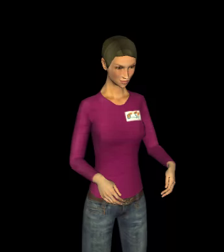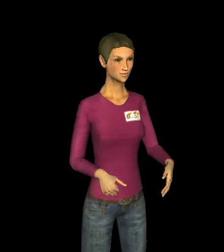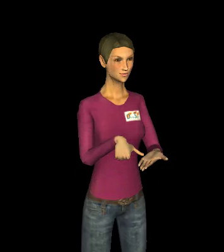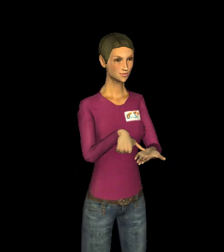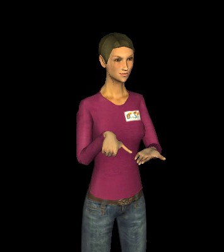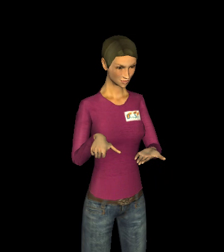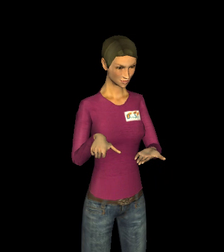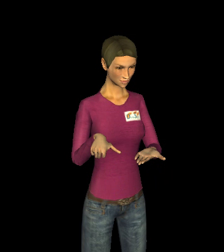يدفع